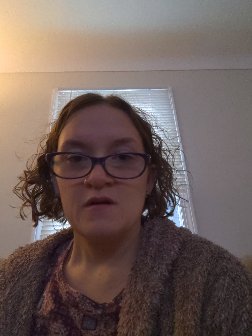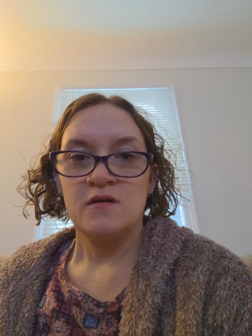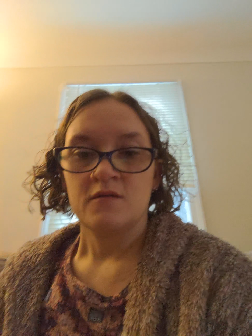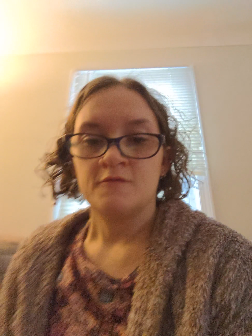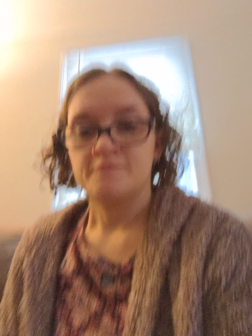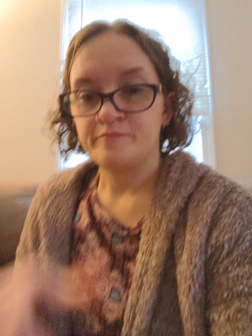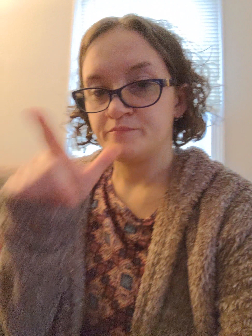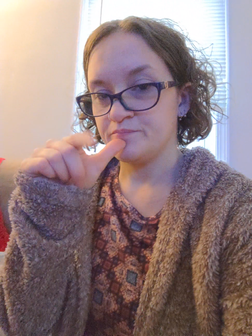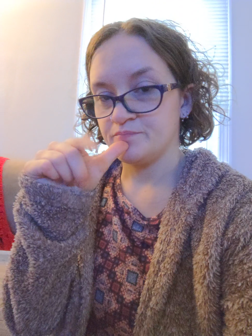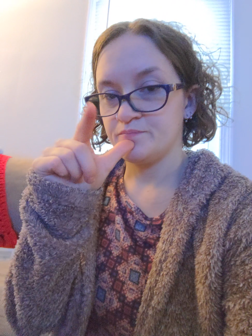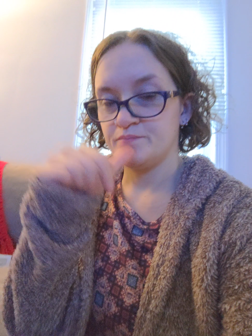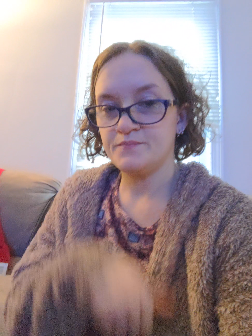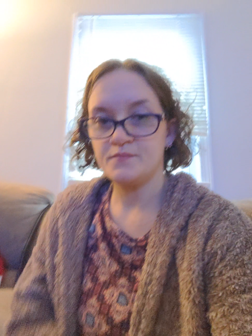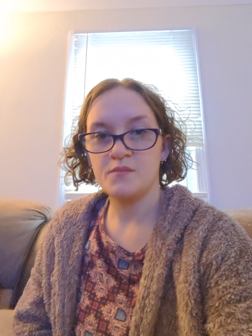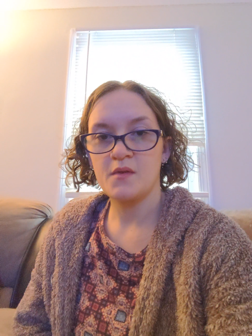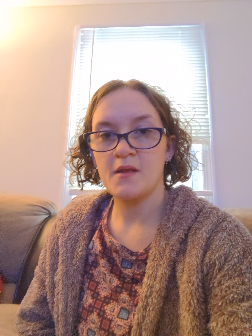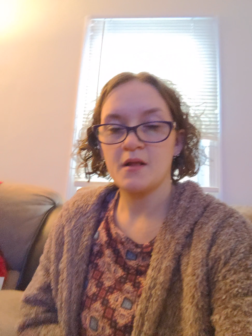who